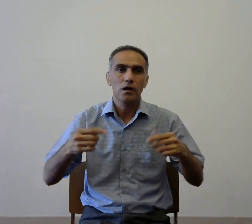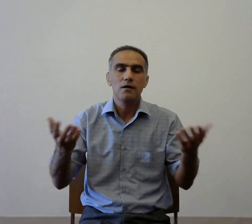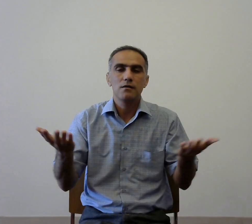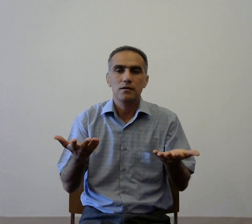harda